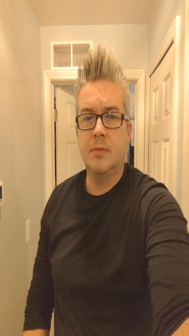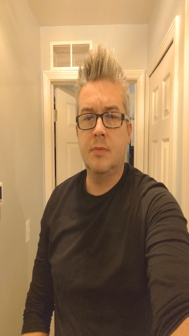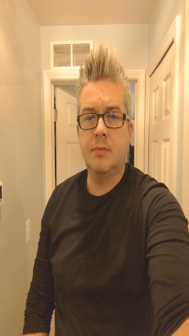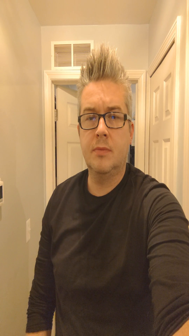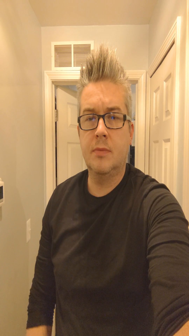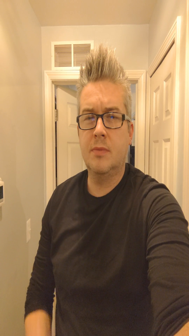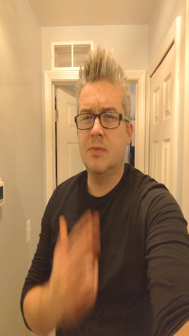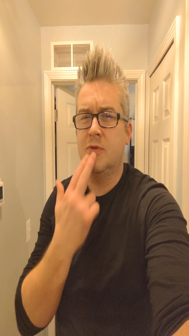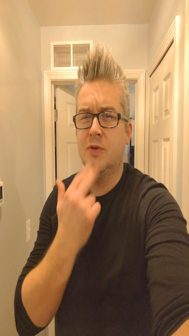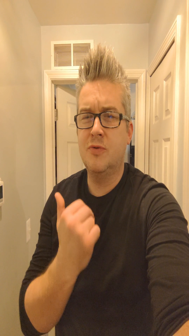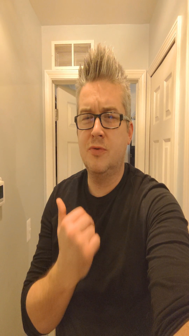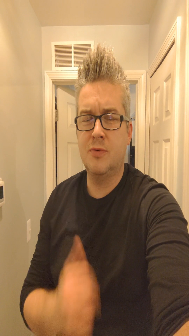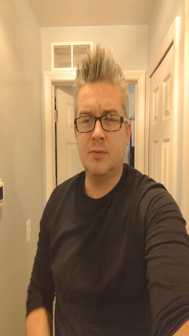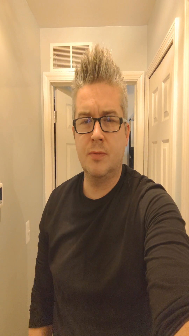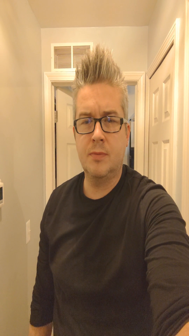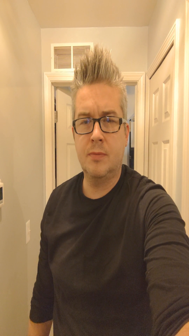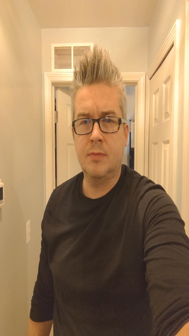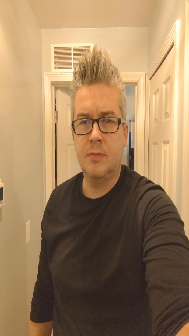cute